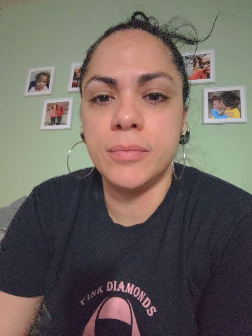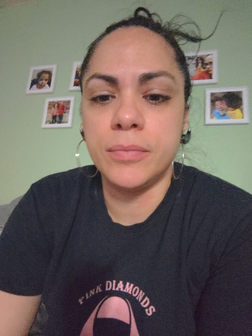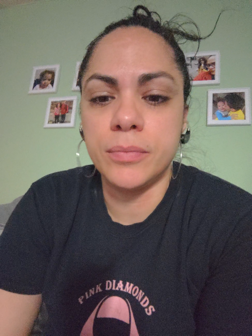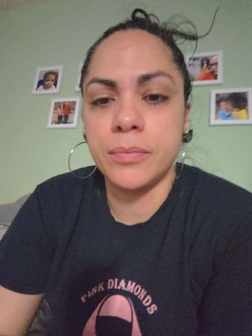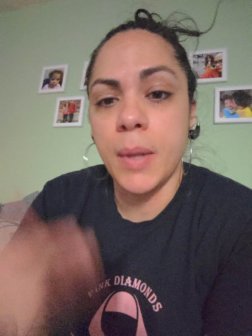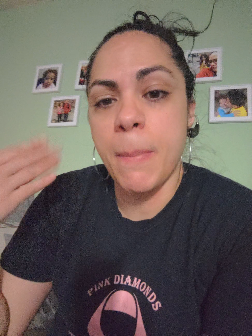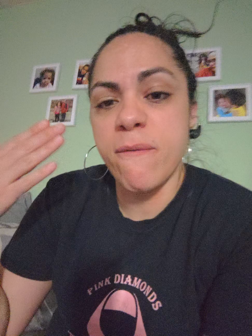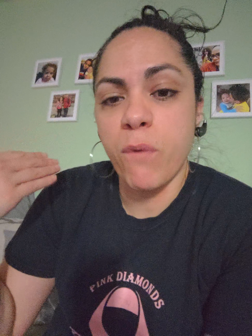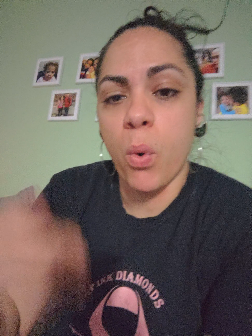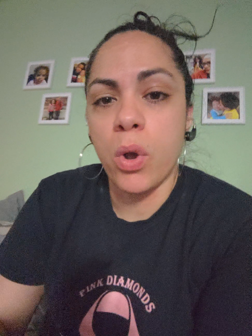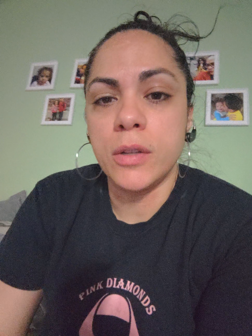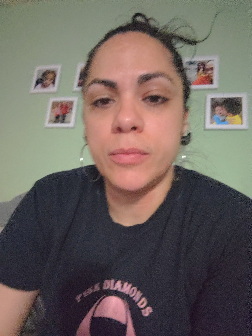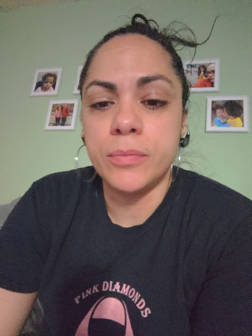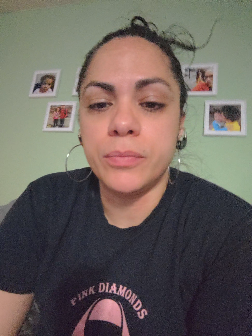before